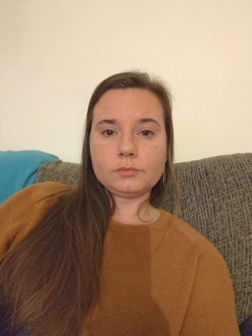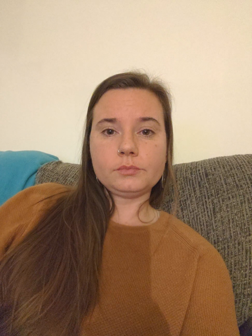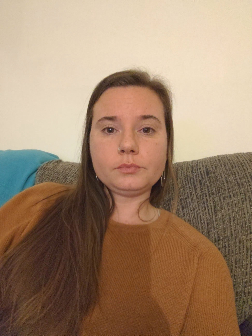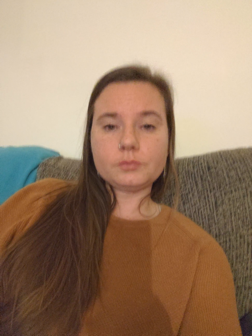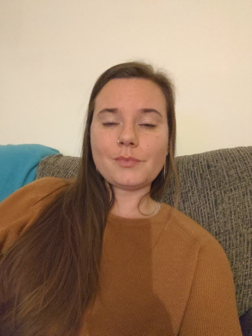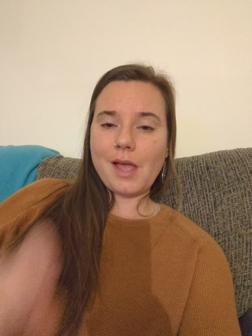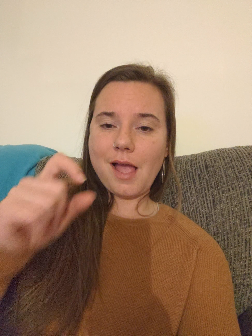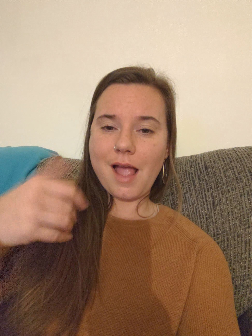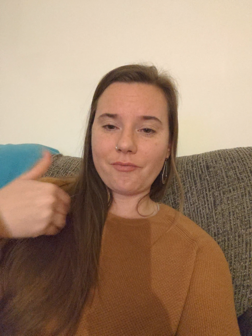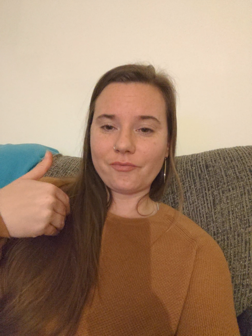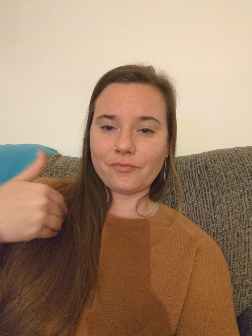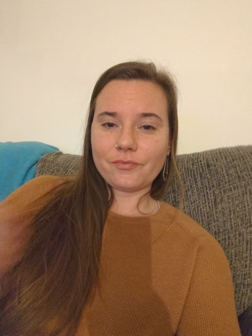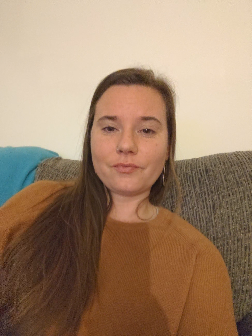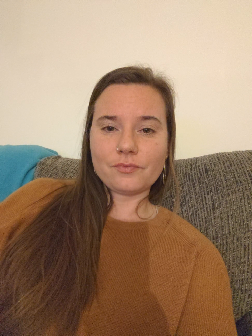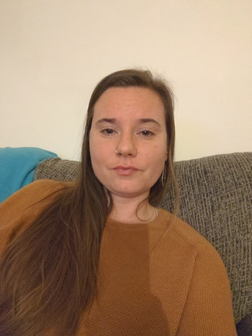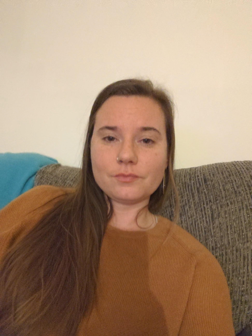have